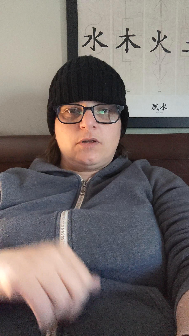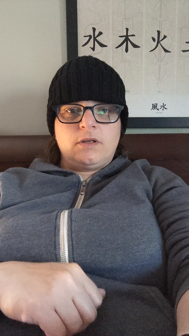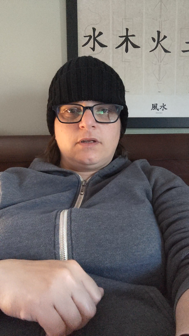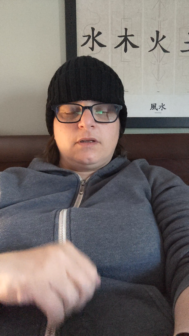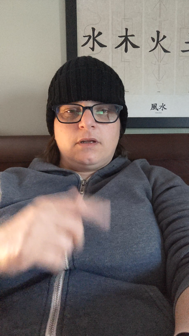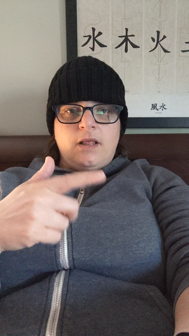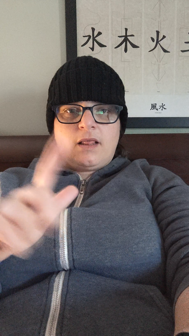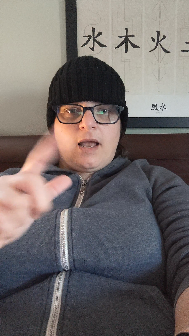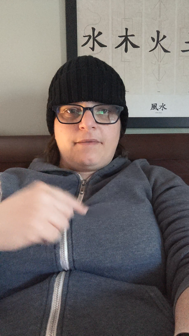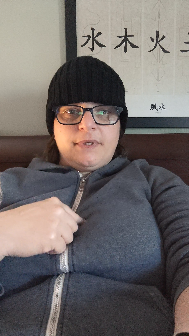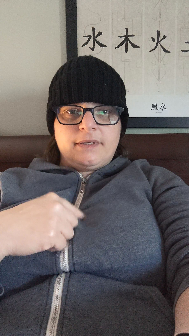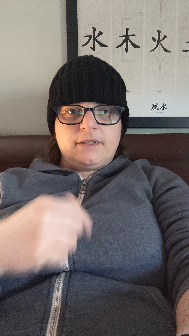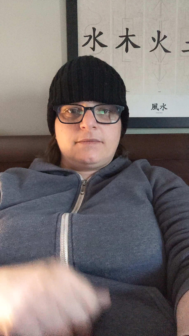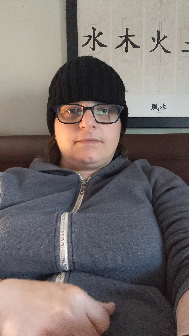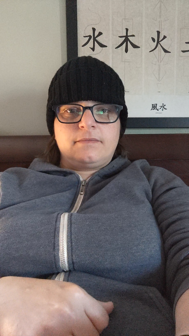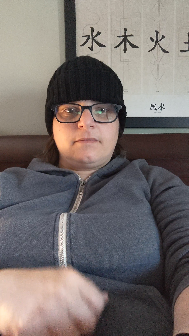let me